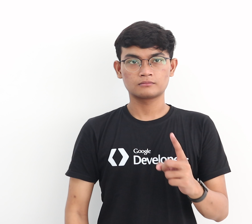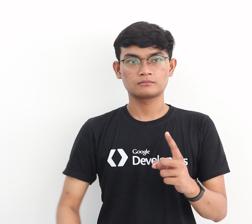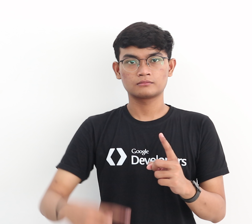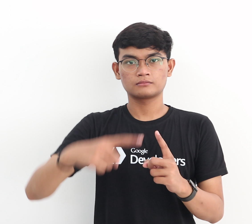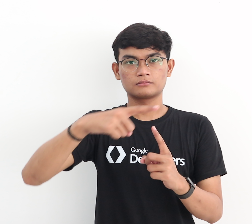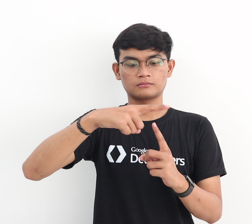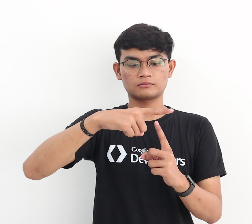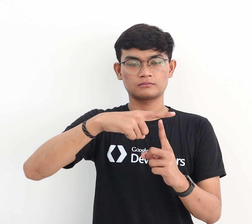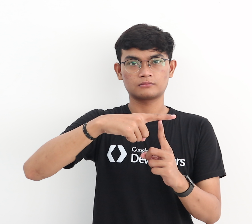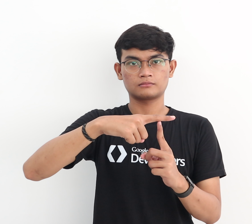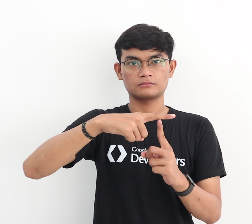T